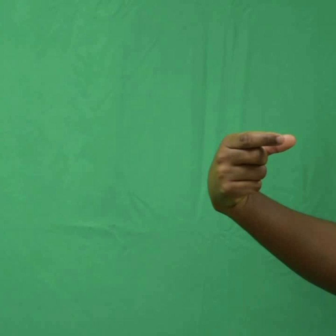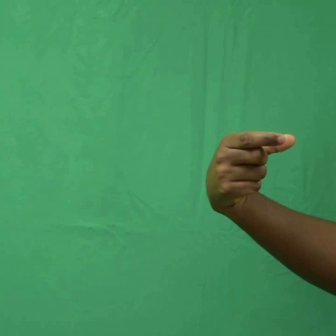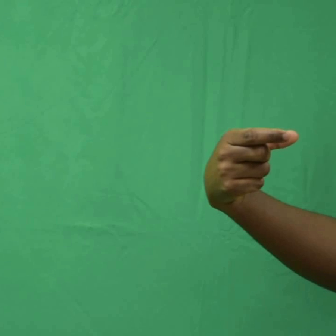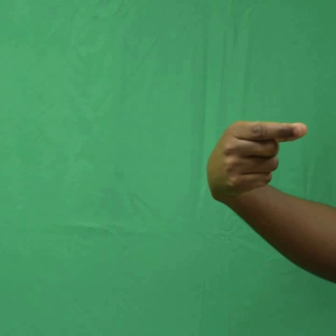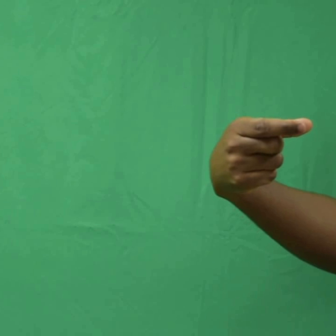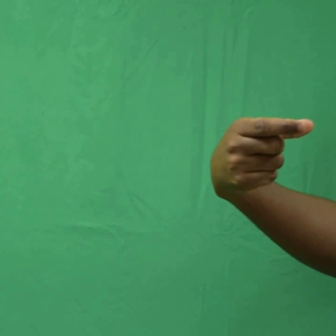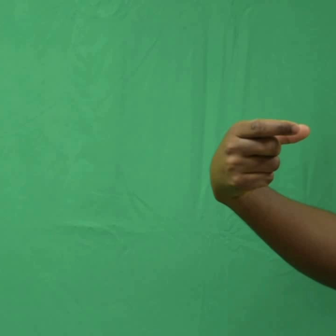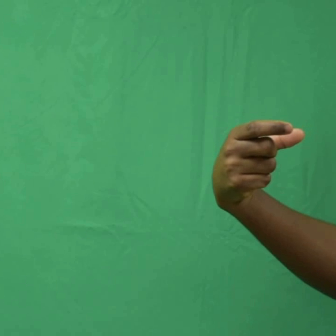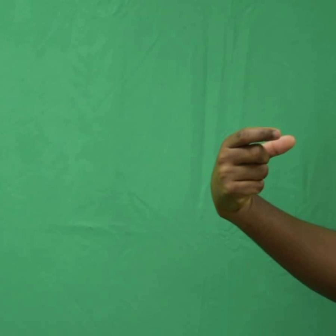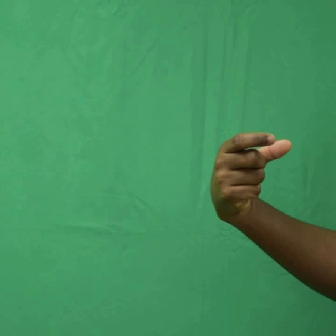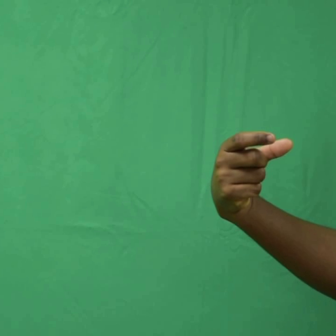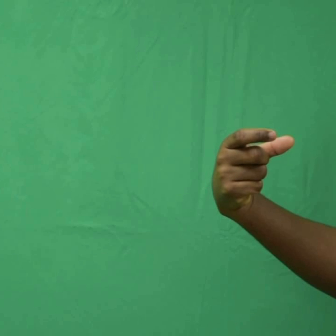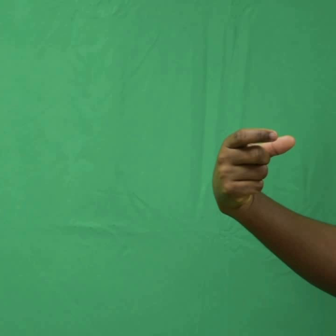X